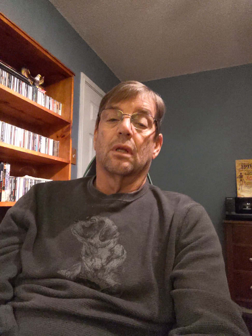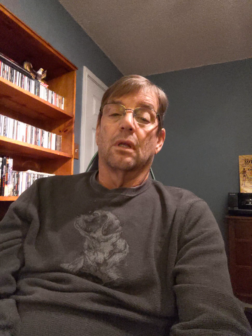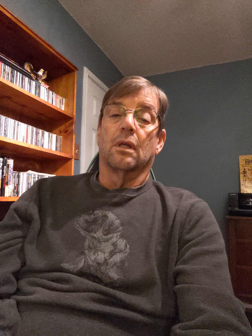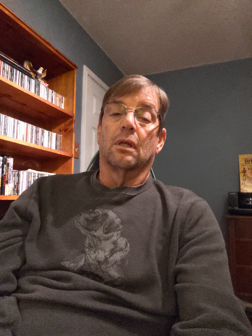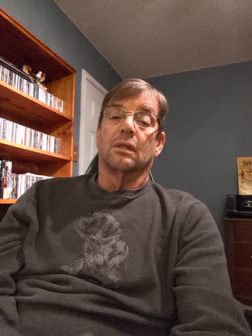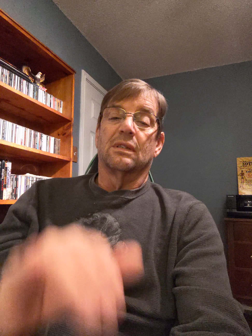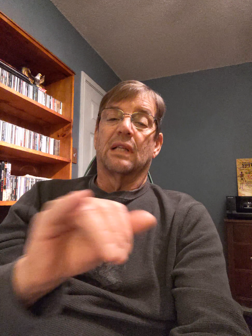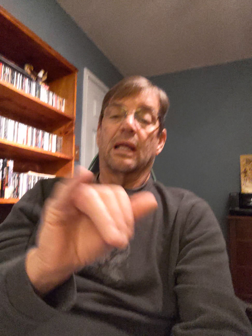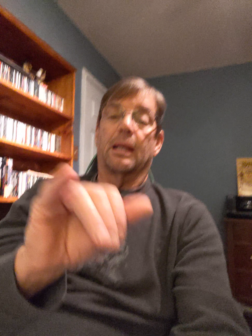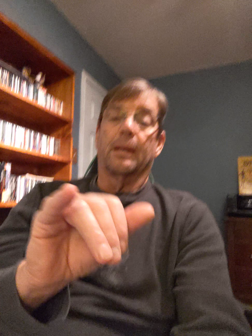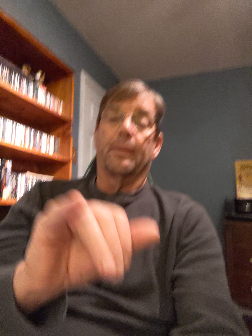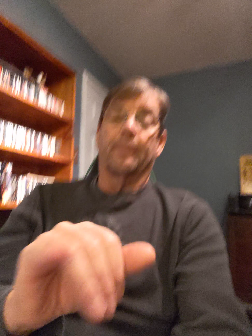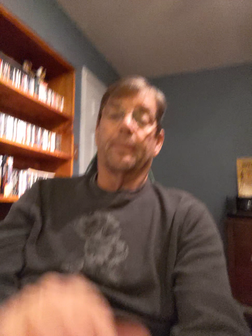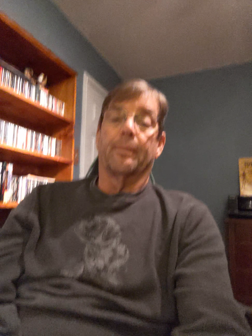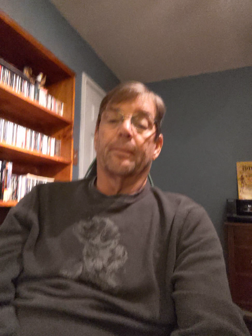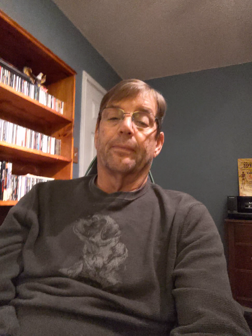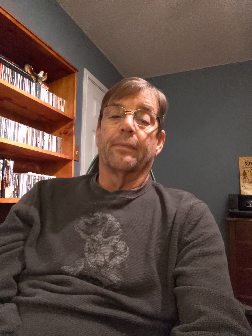same